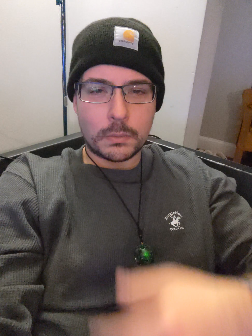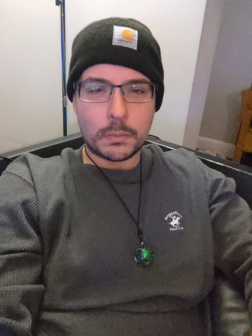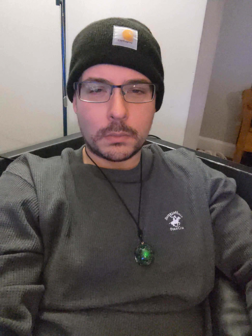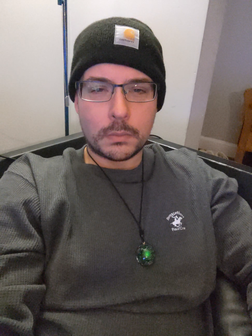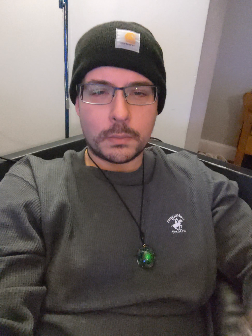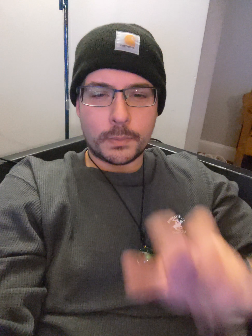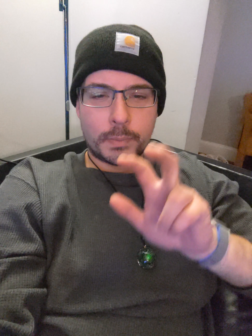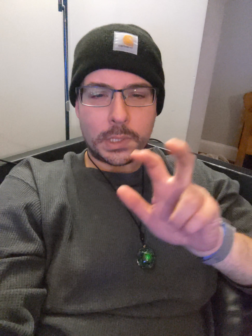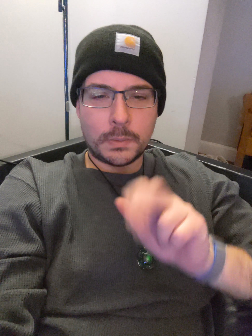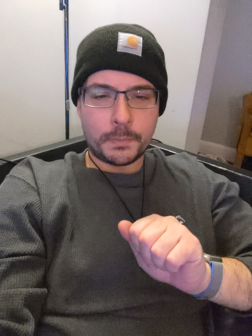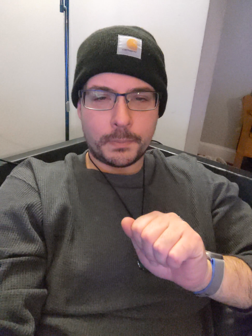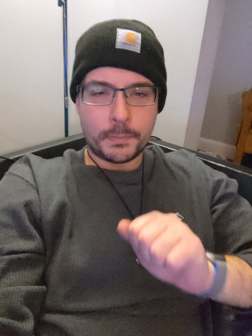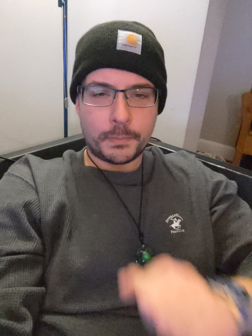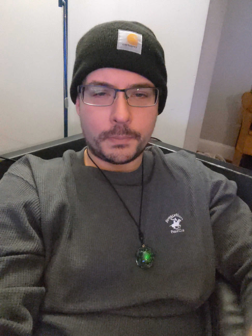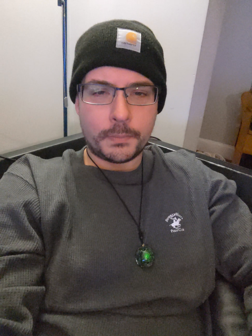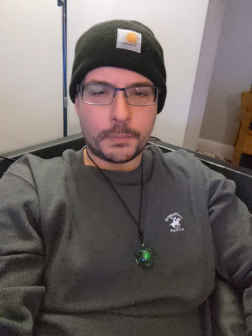pizza